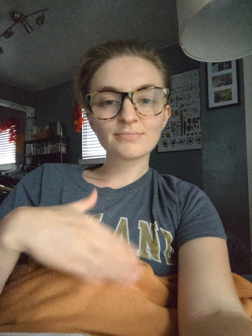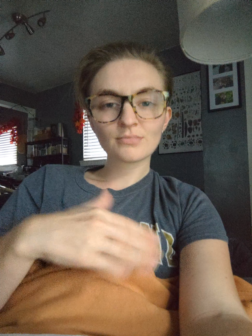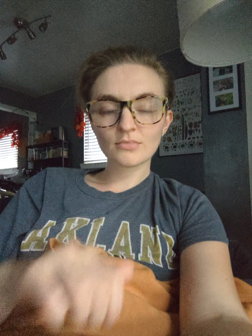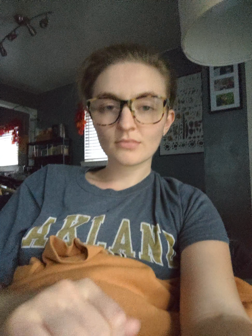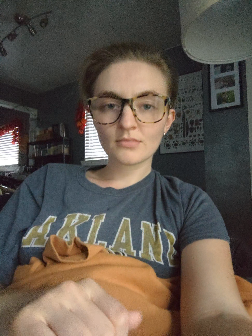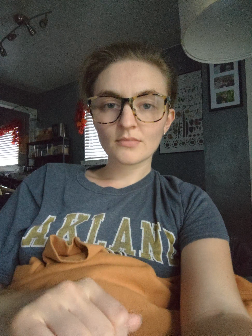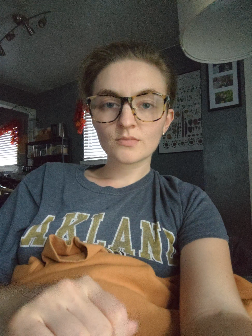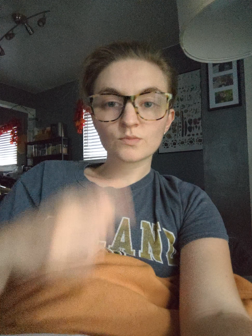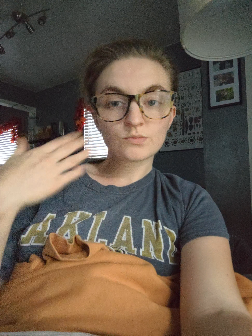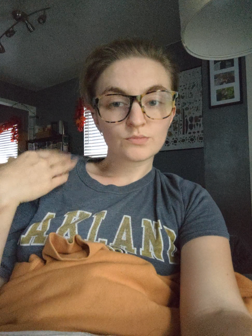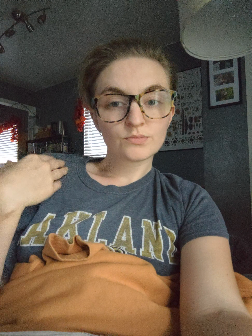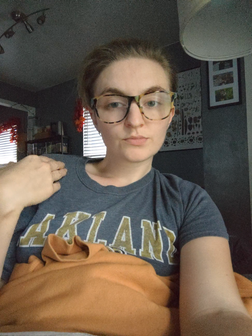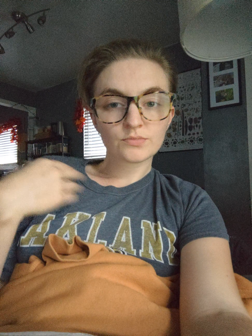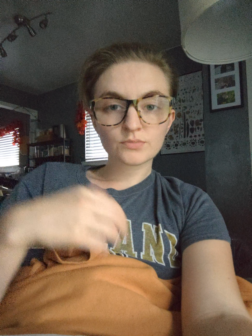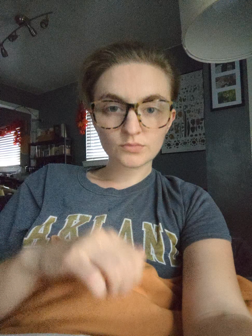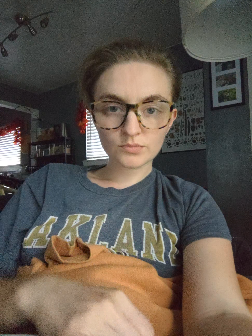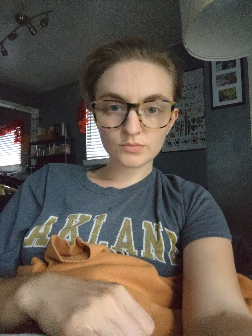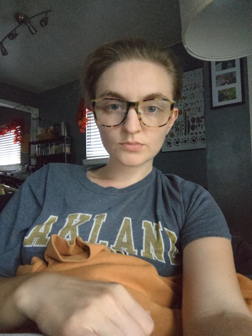shoulder